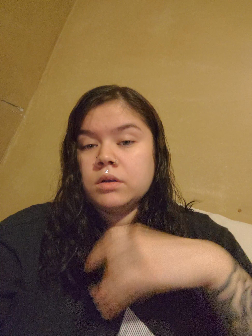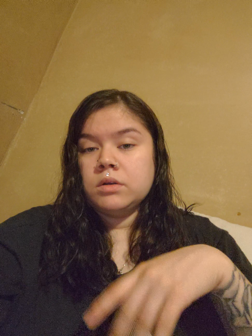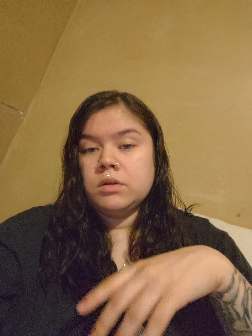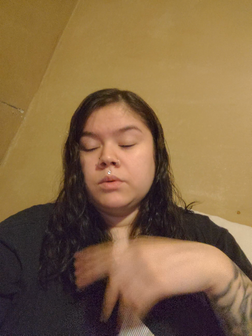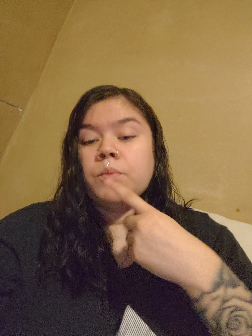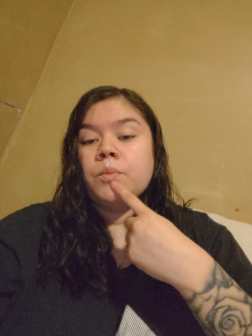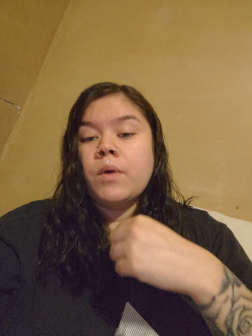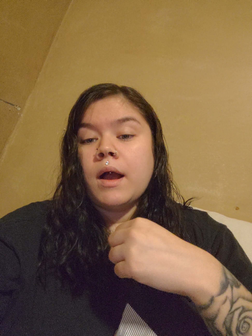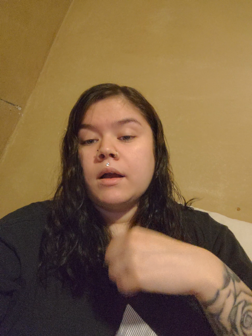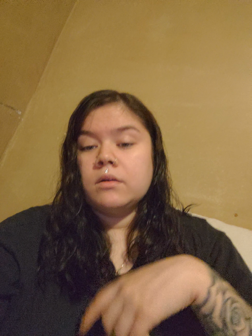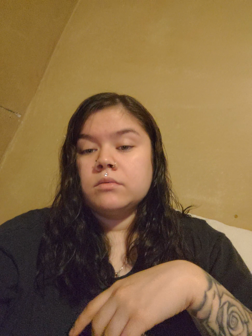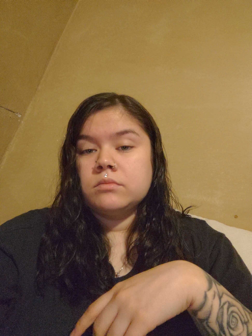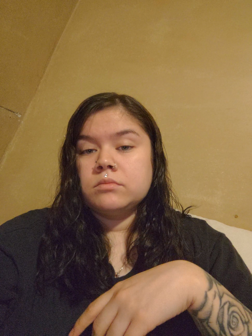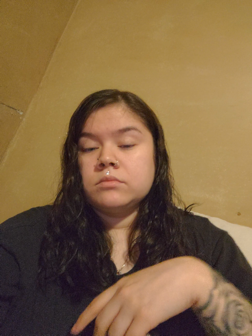red